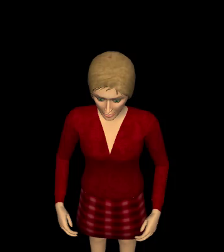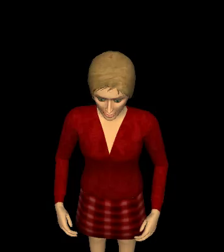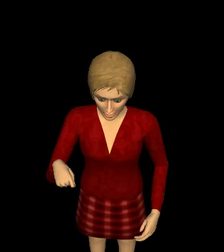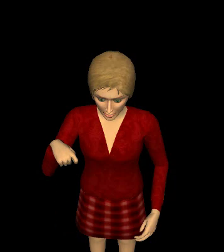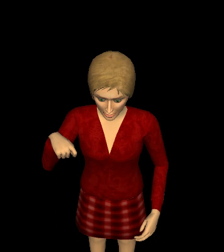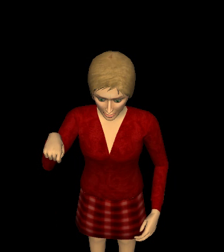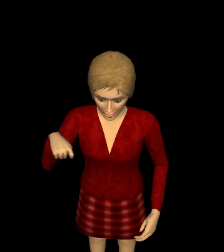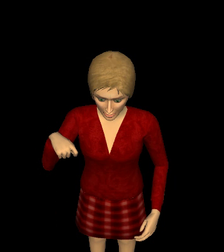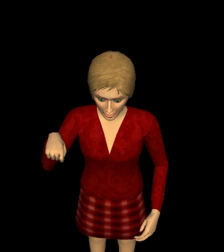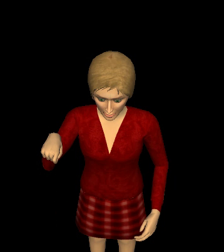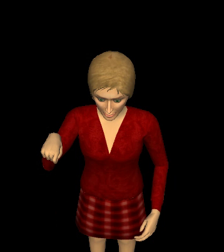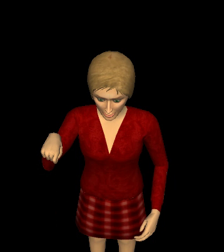رئيس